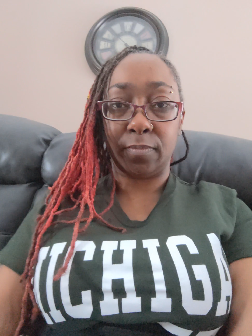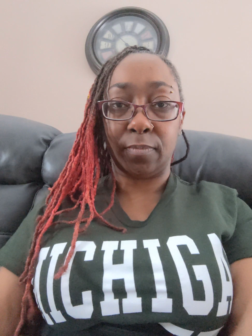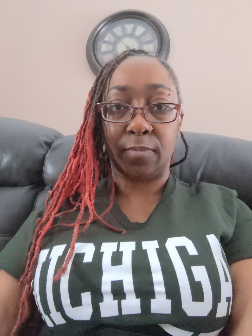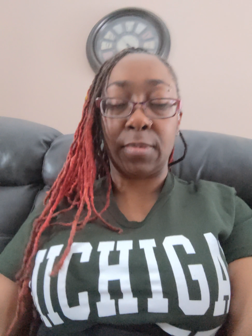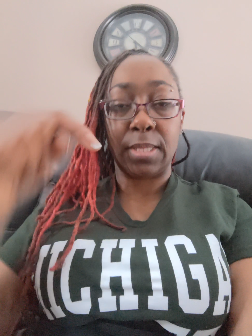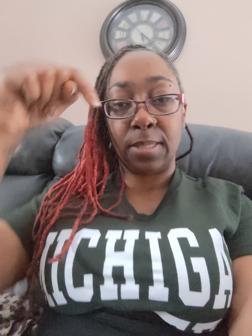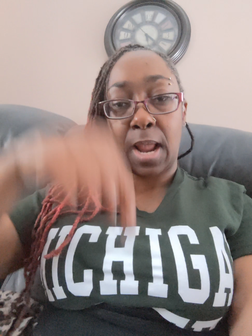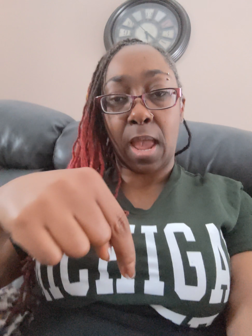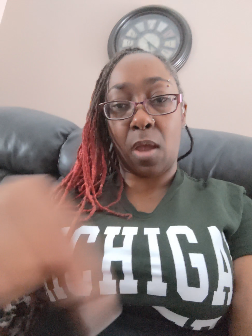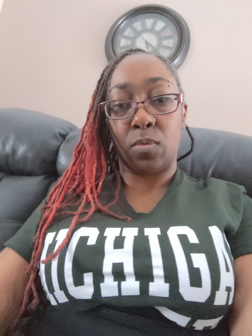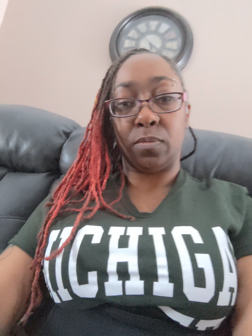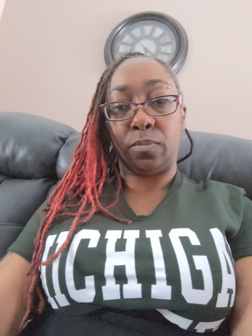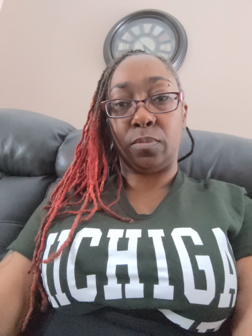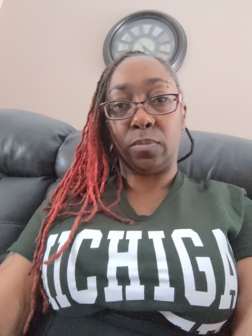down